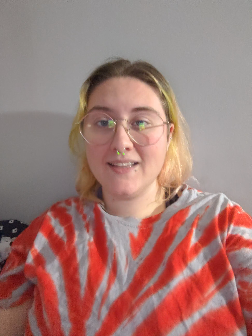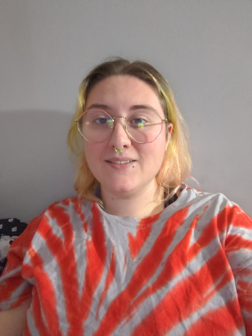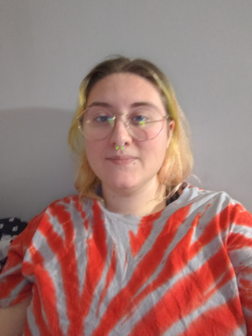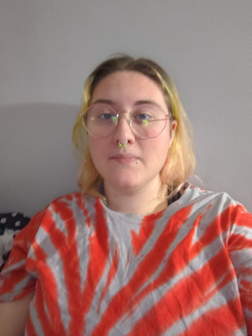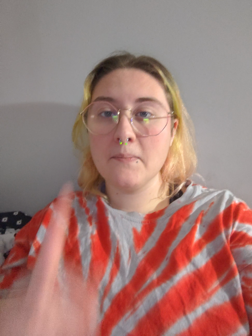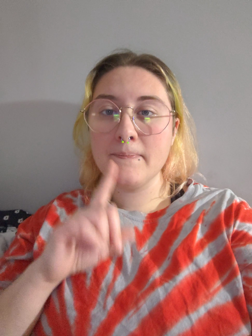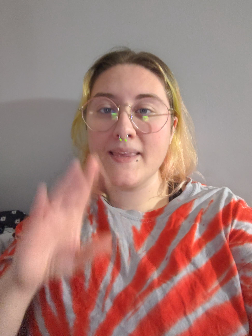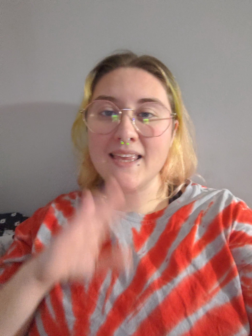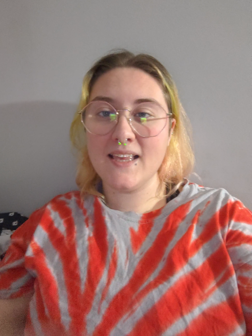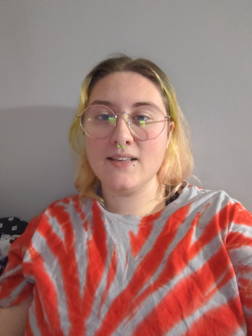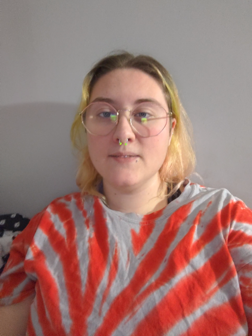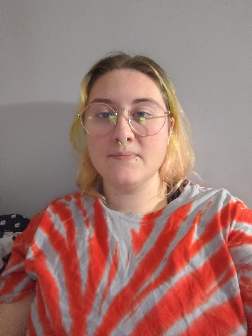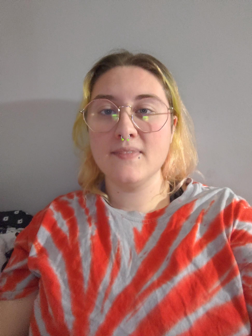bee